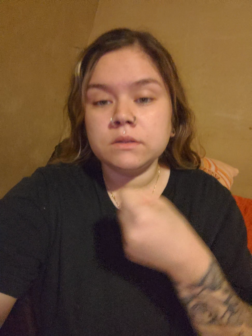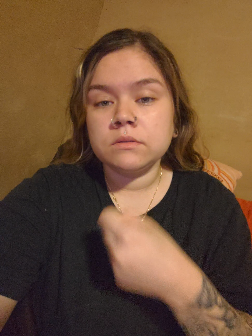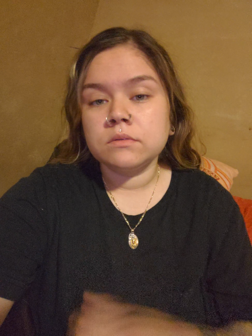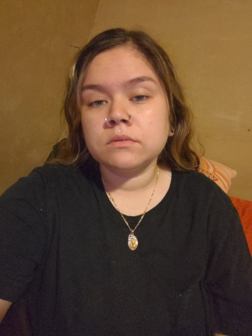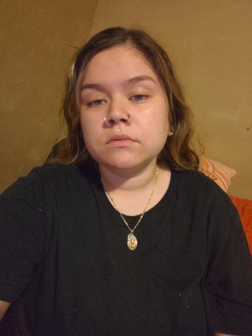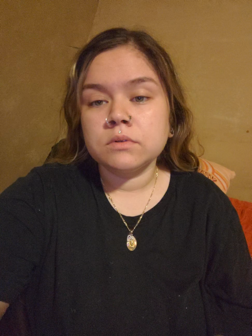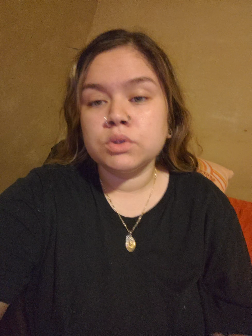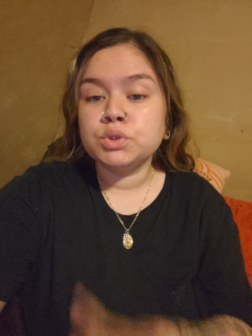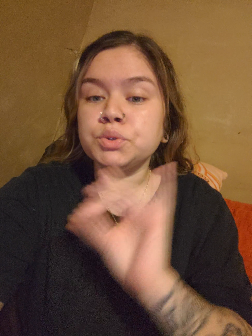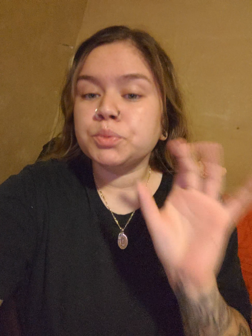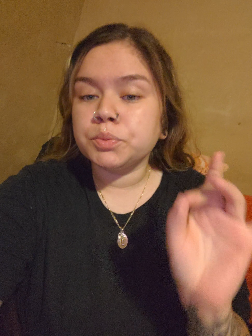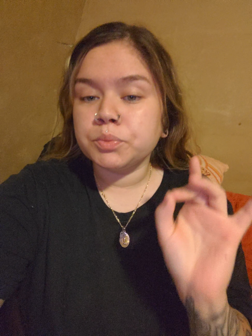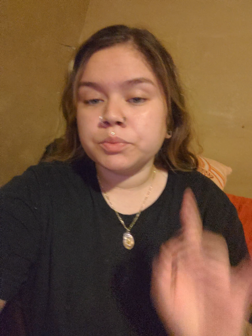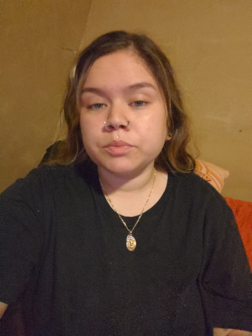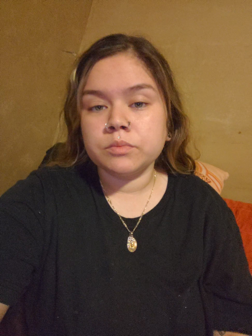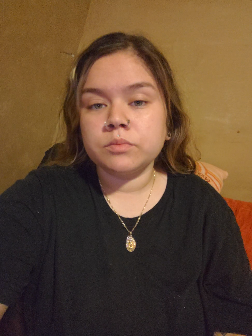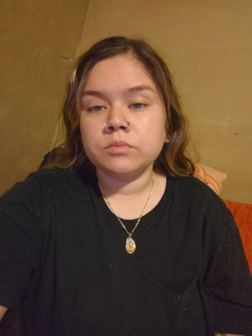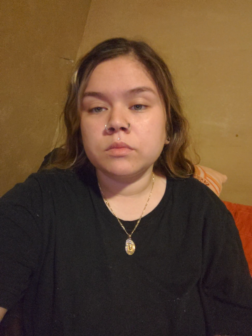choose